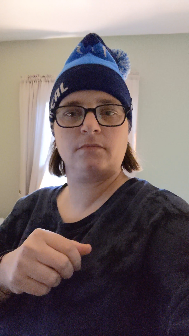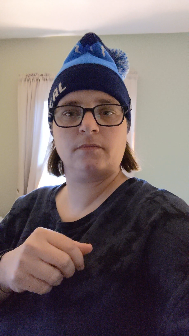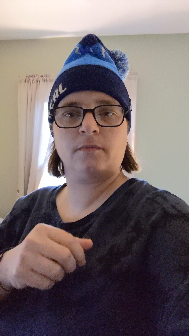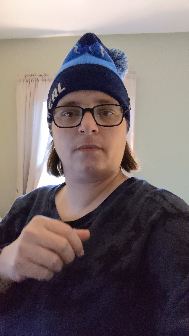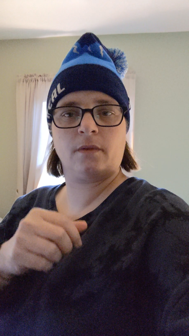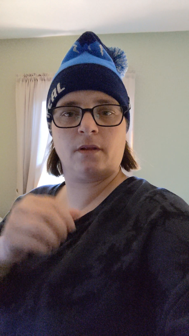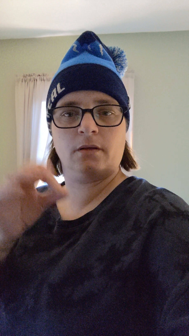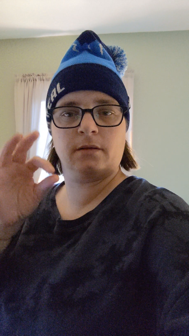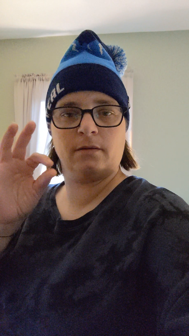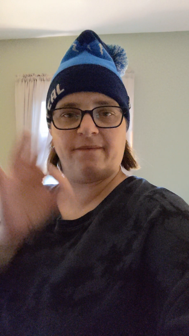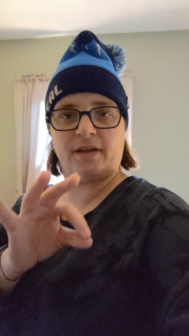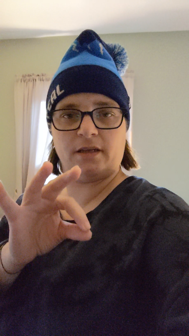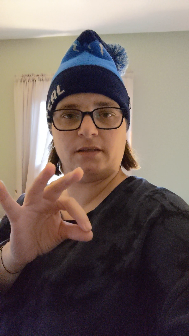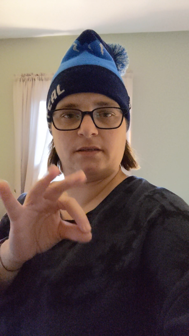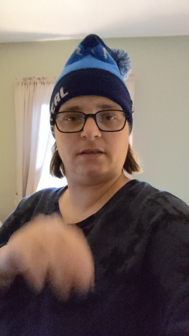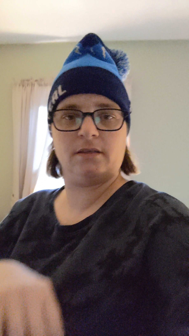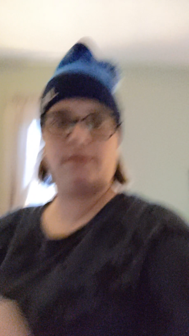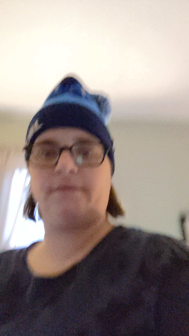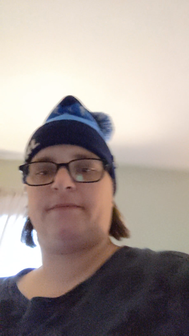fit